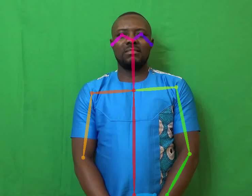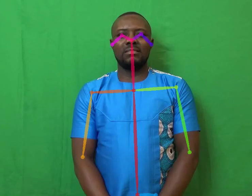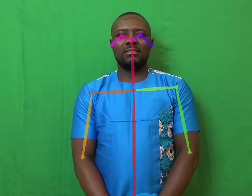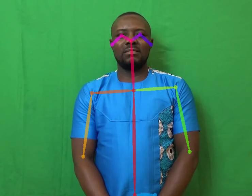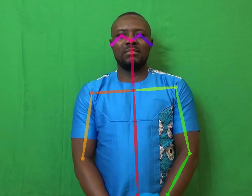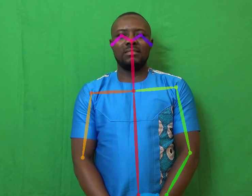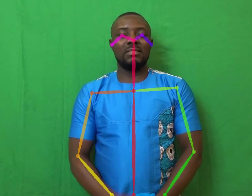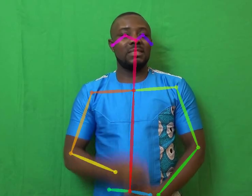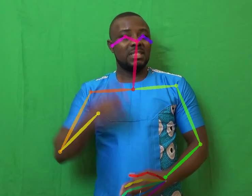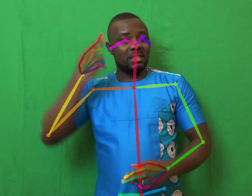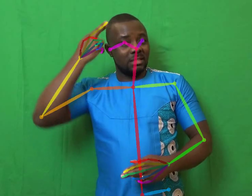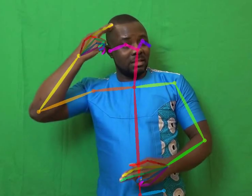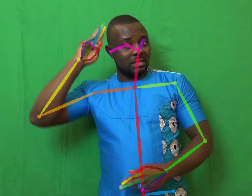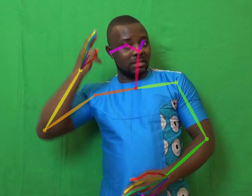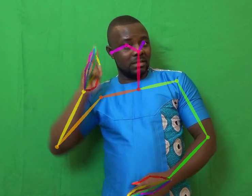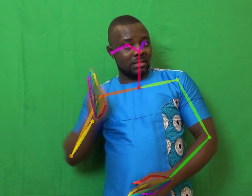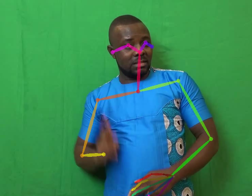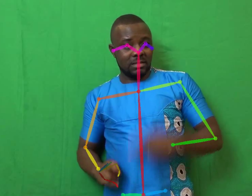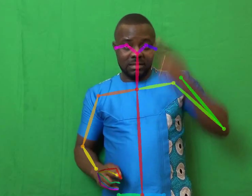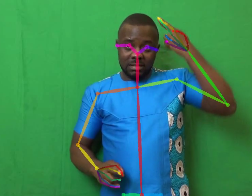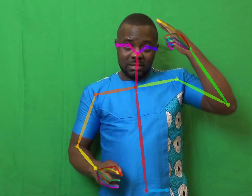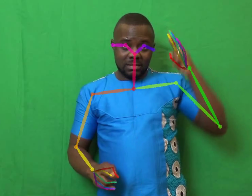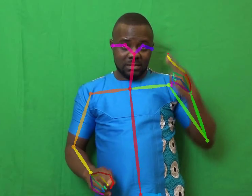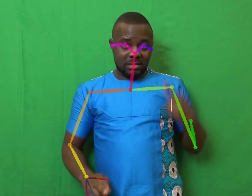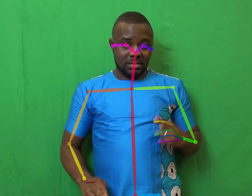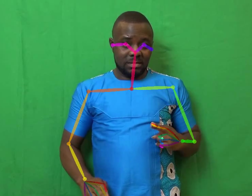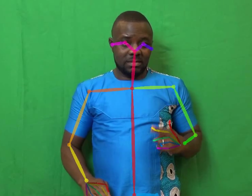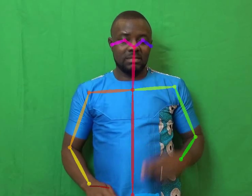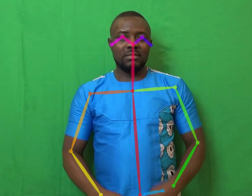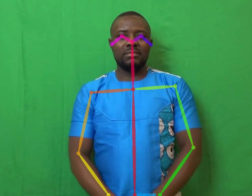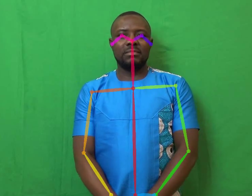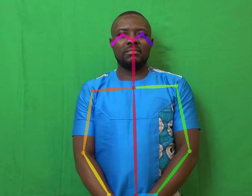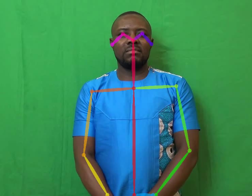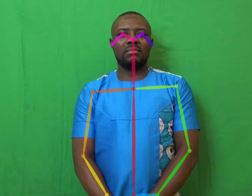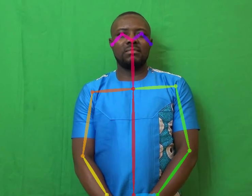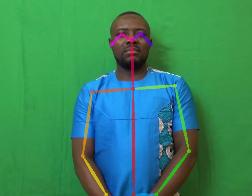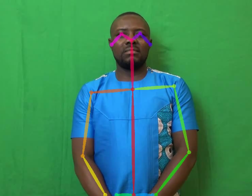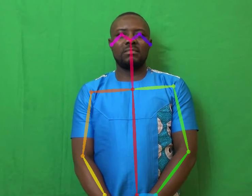Rasta